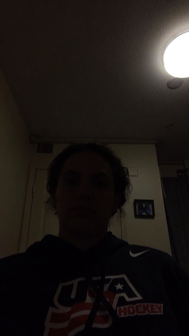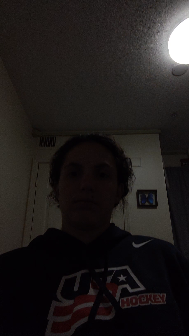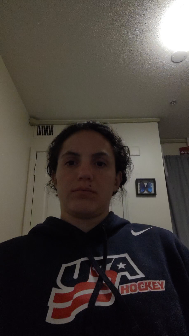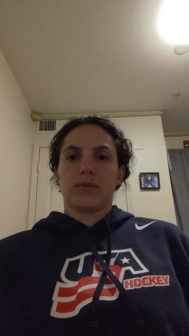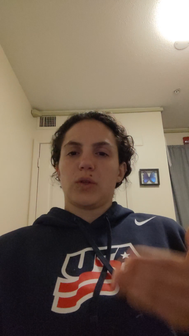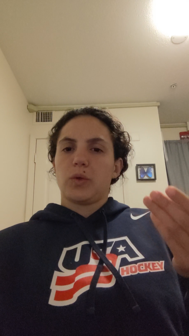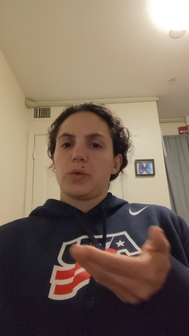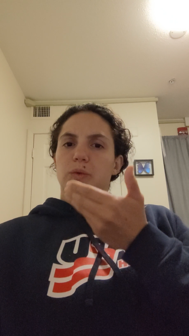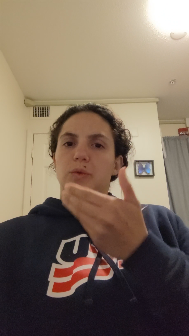new